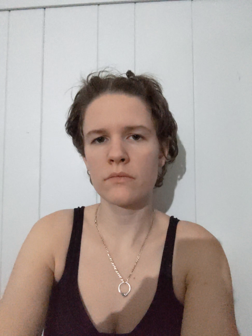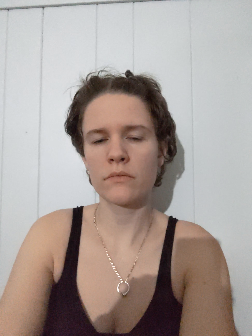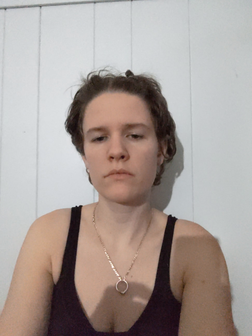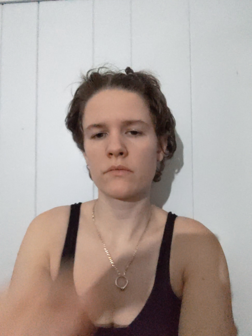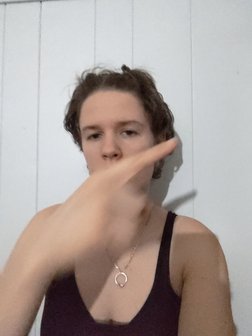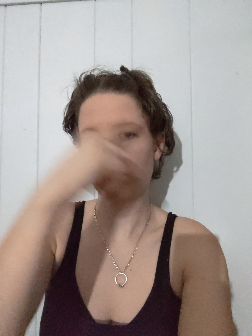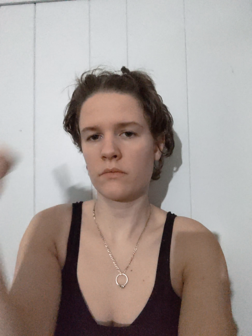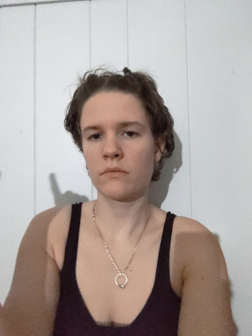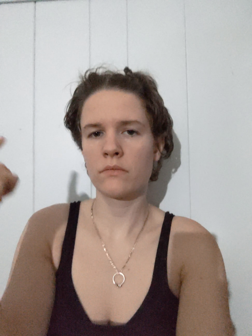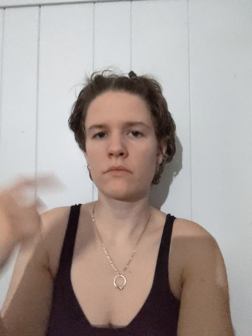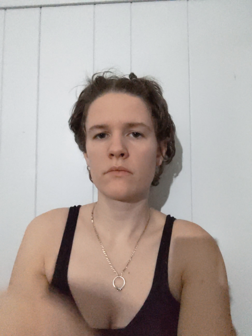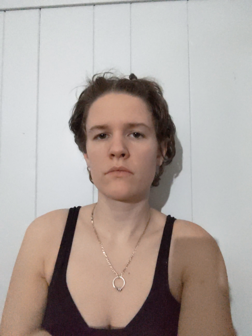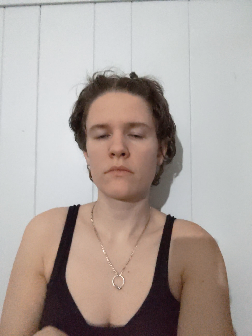black